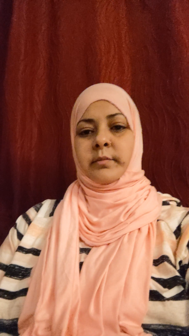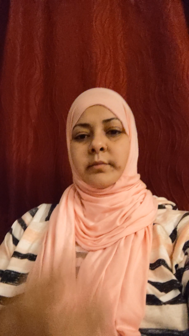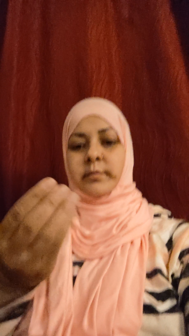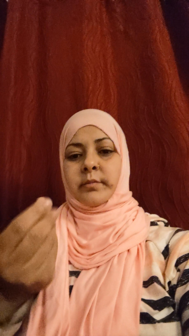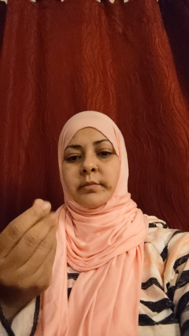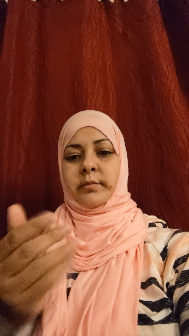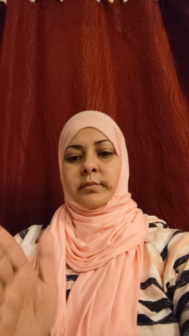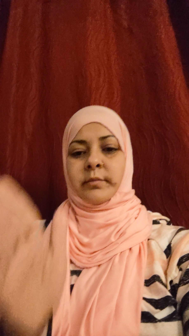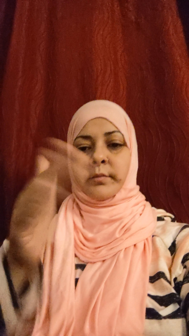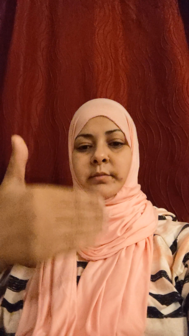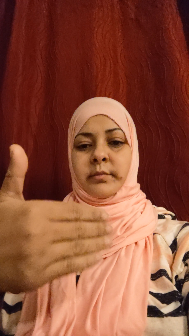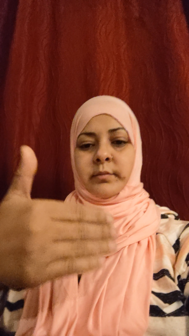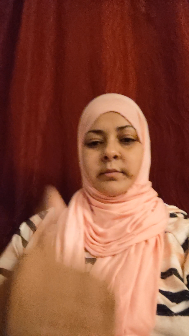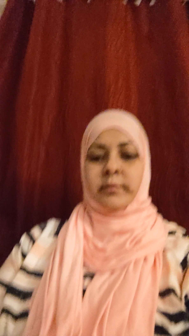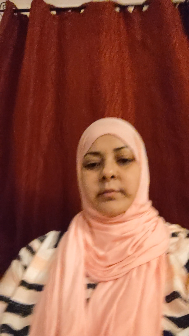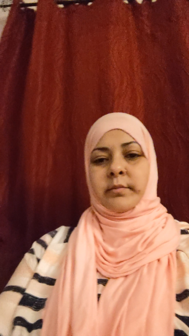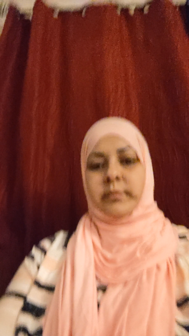sandbox